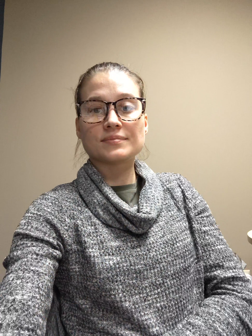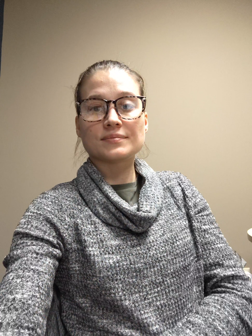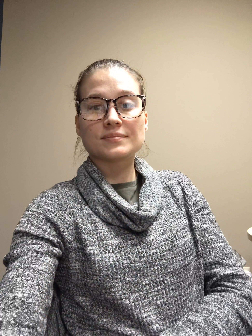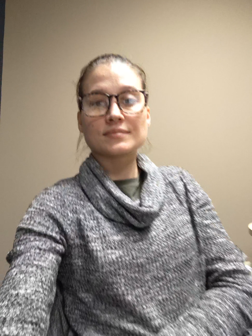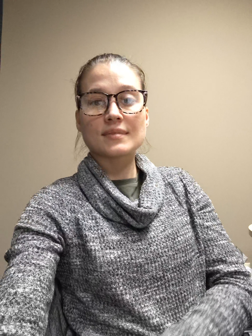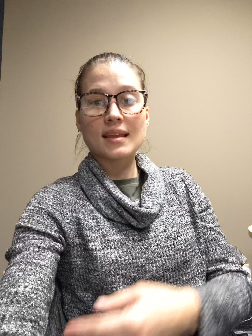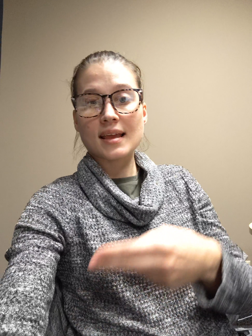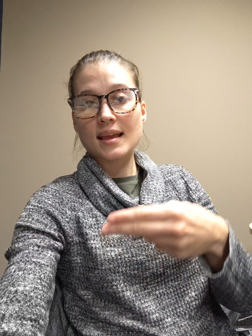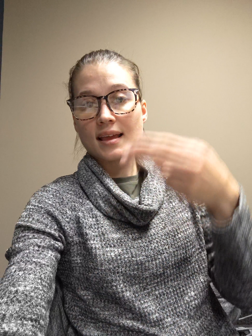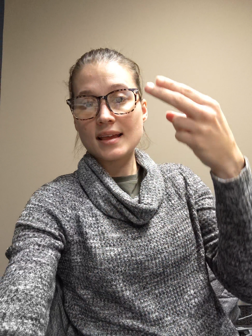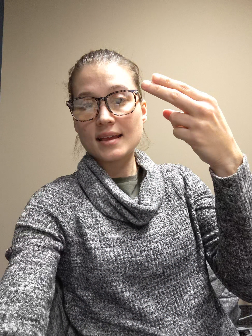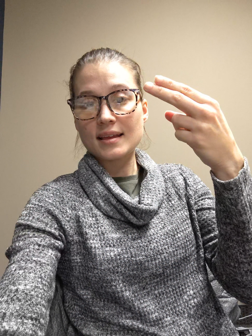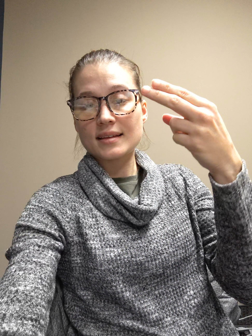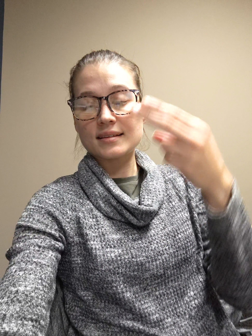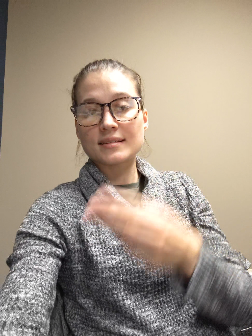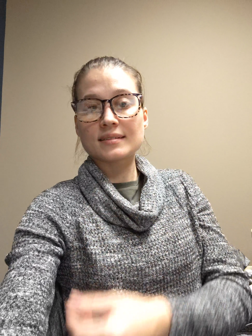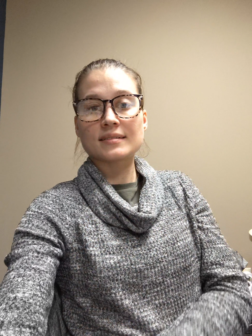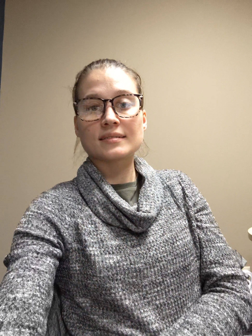high